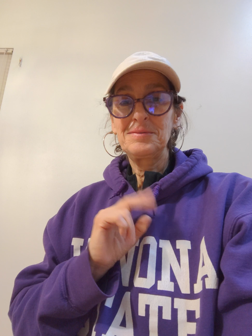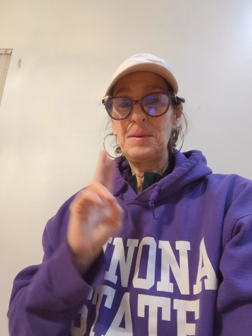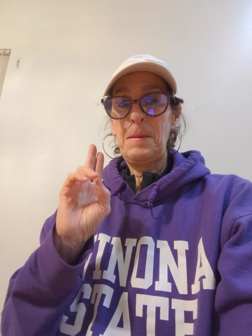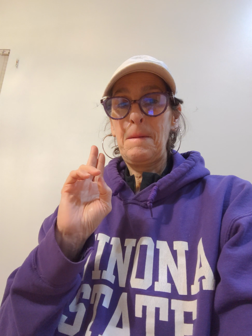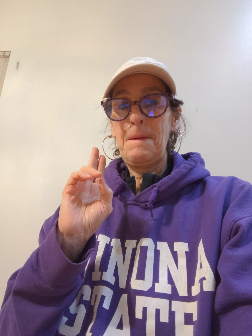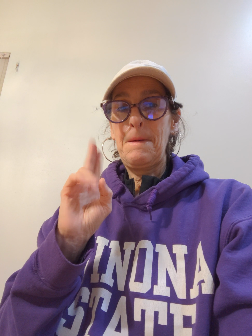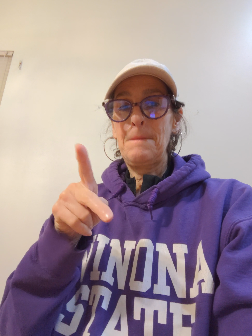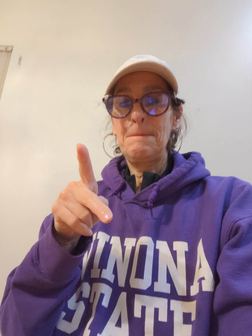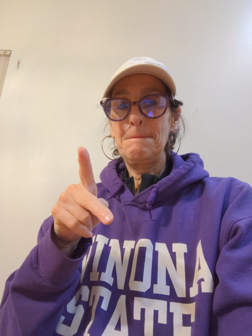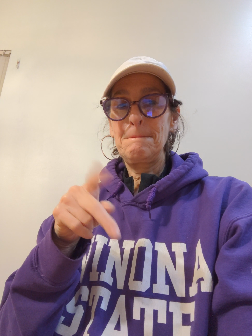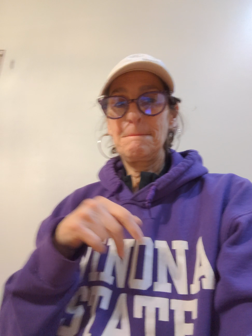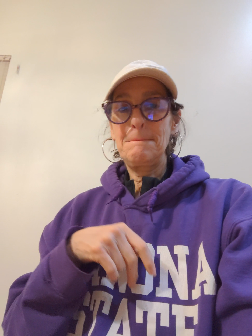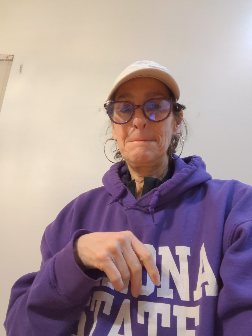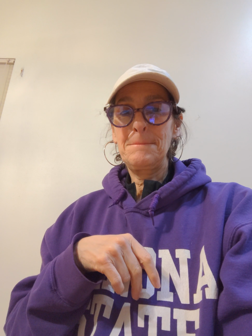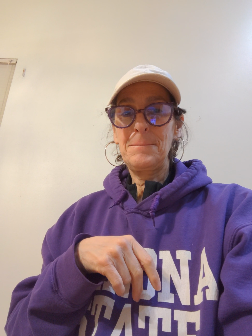up